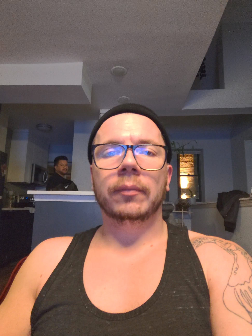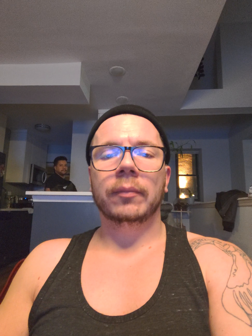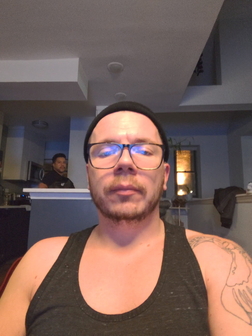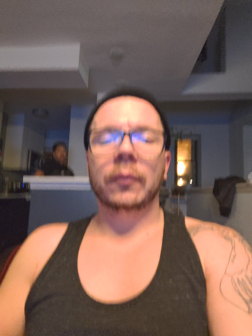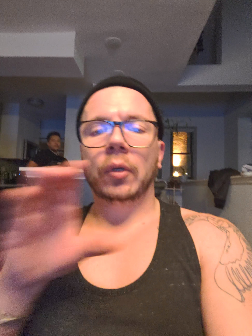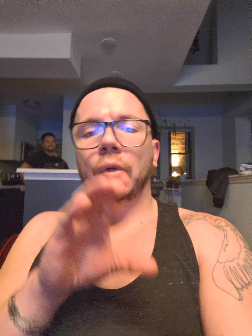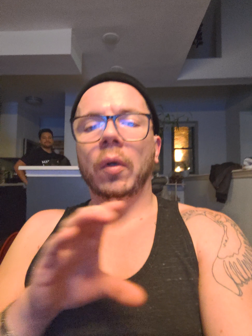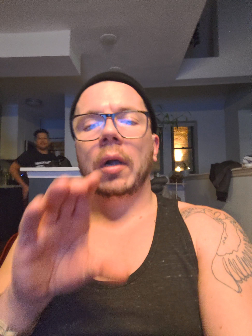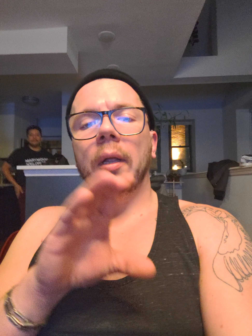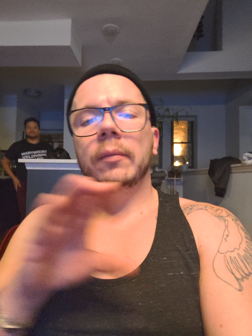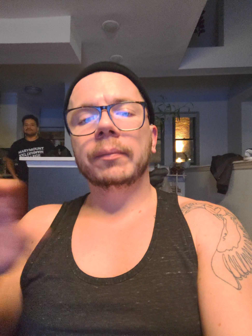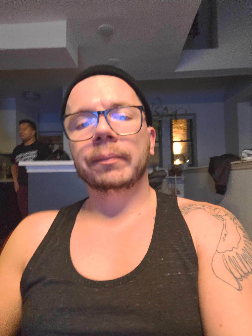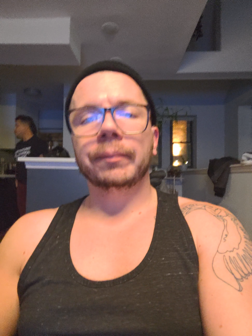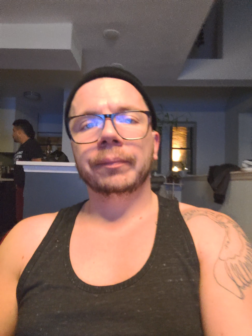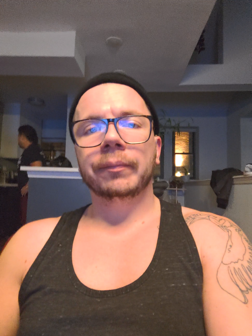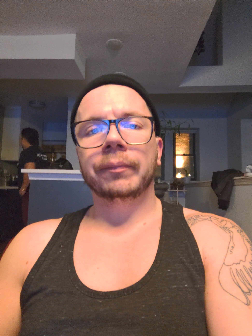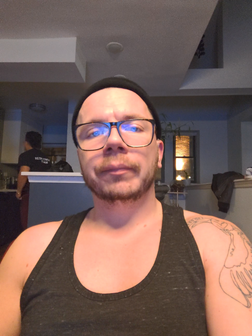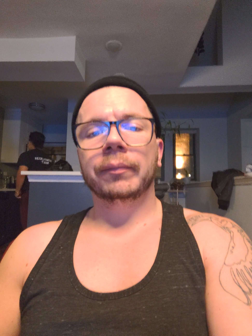chocolate